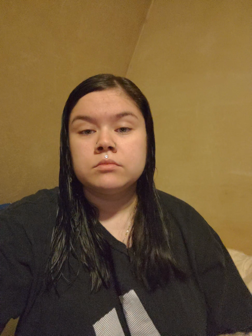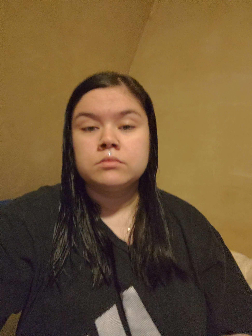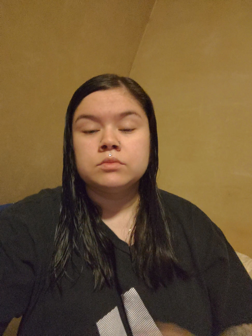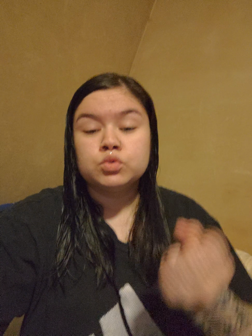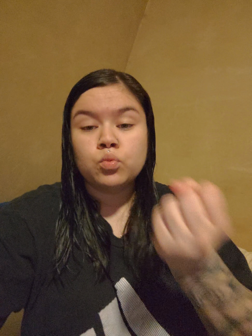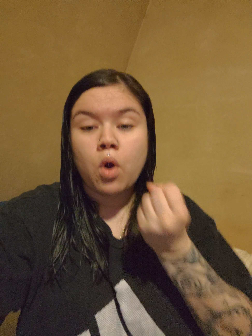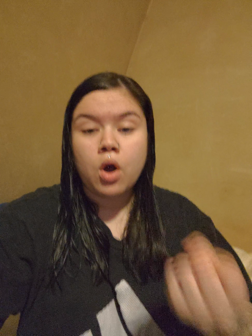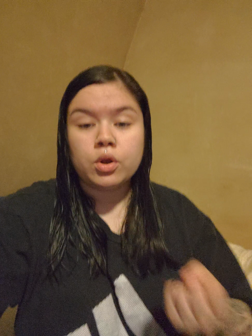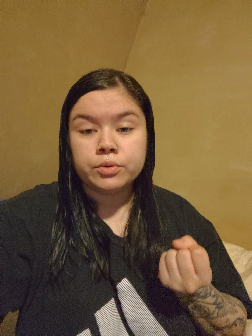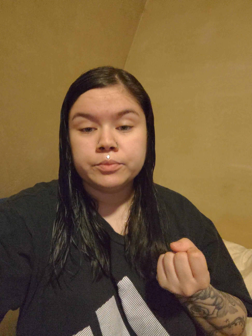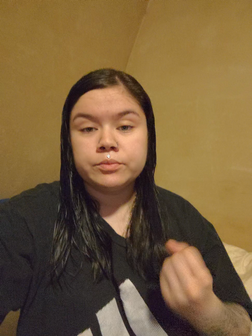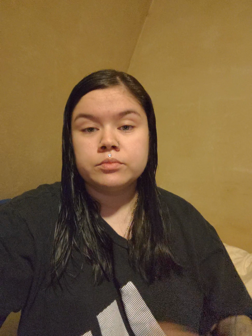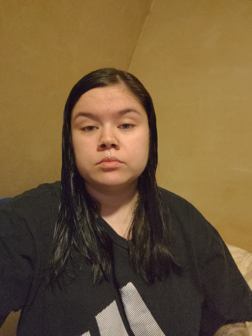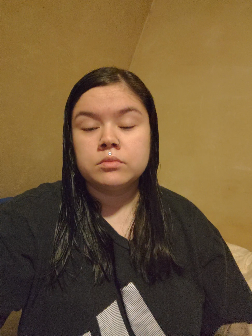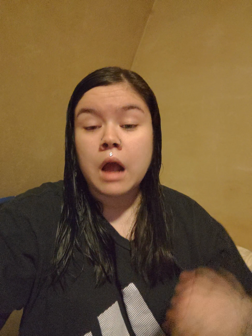drawer